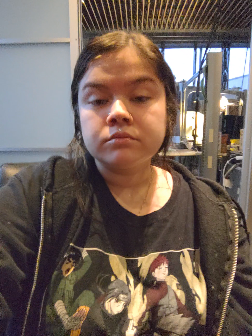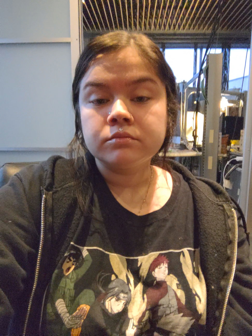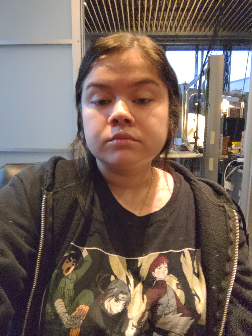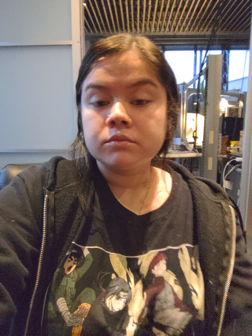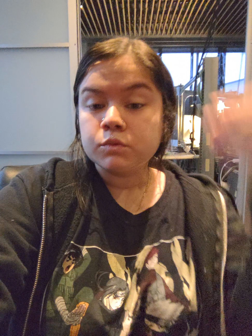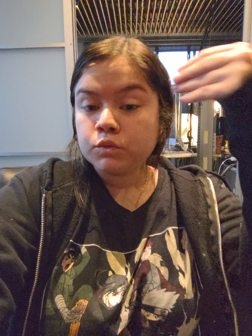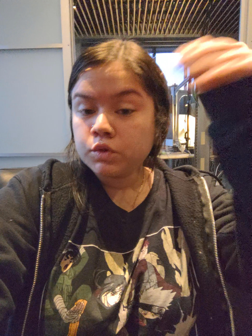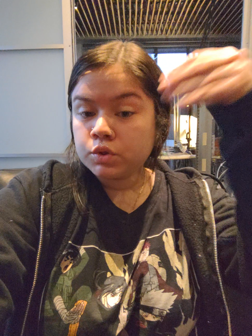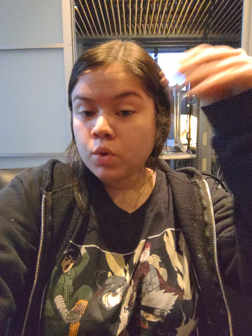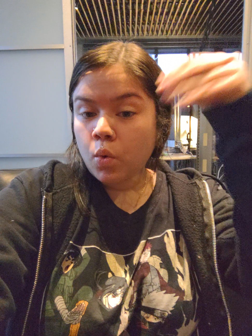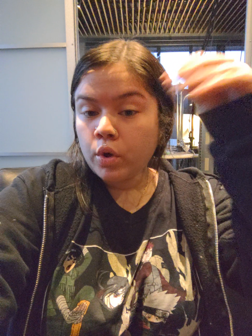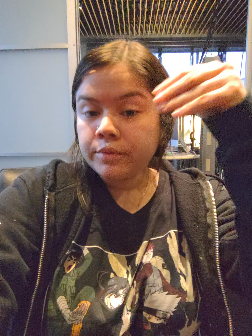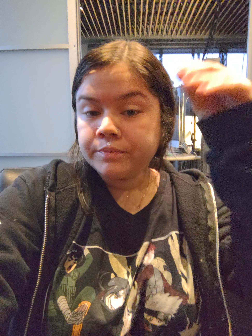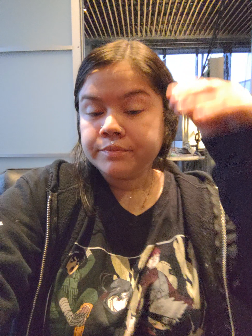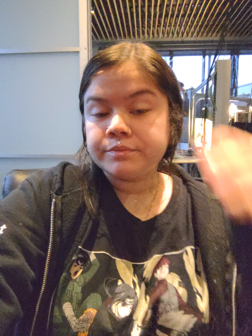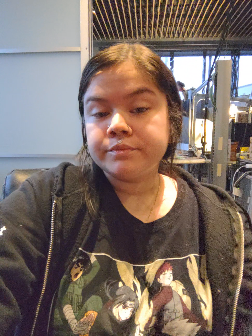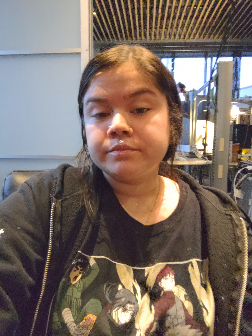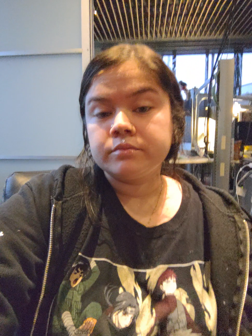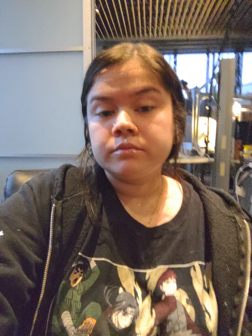store